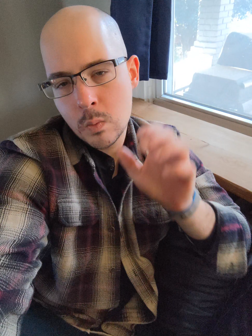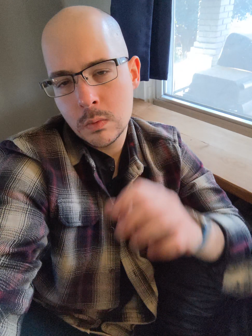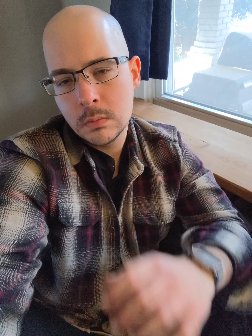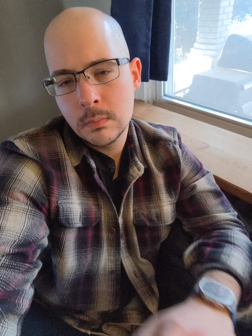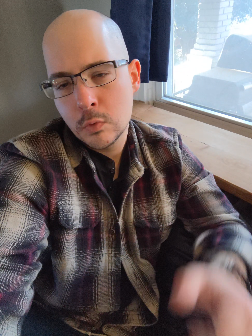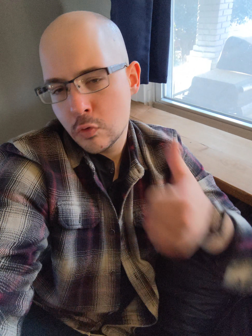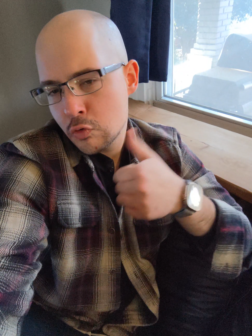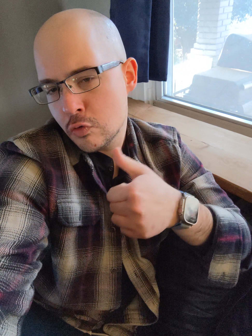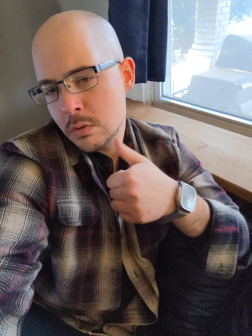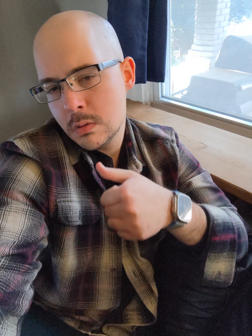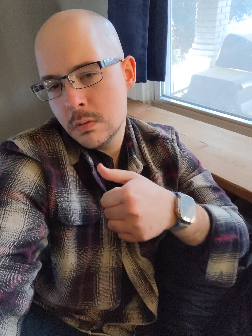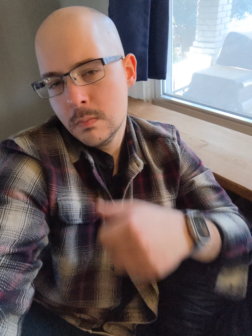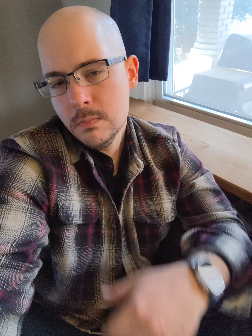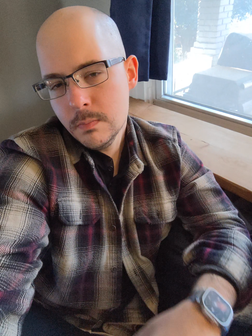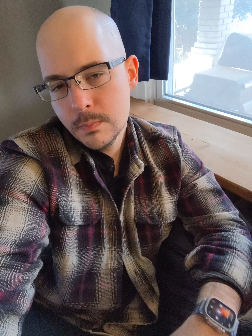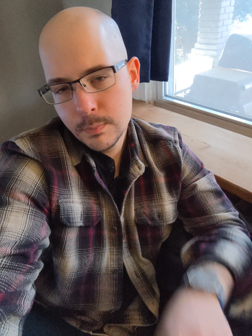girl